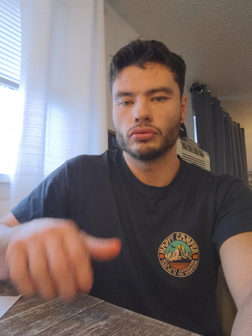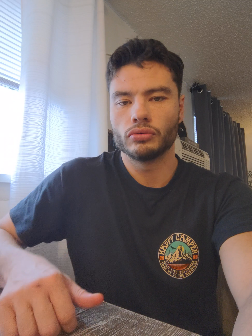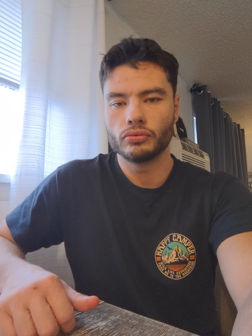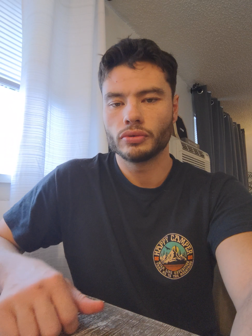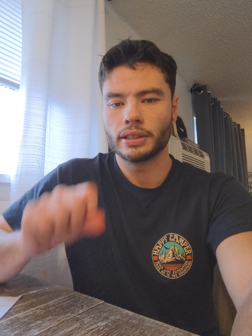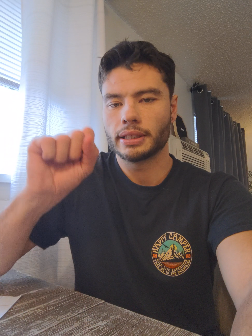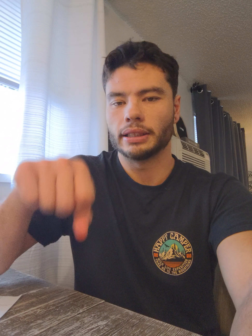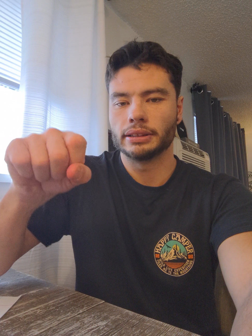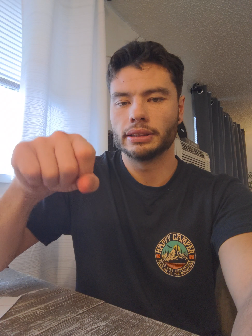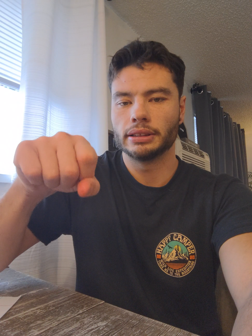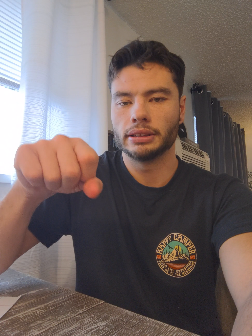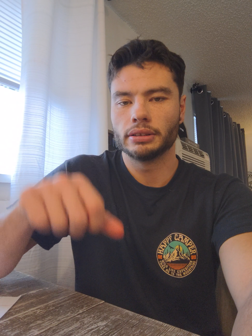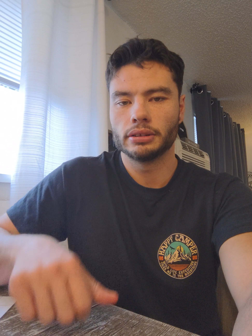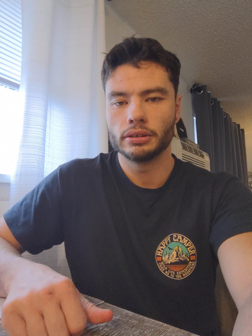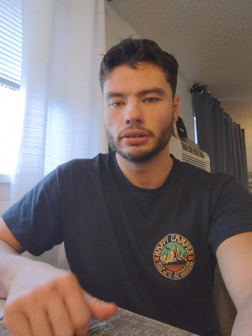yes